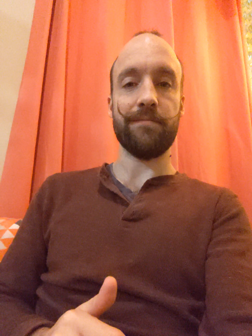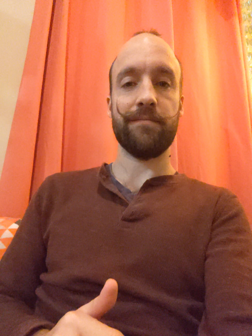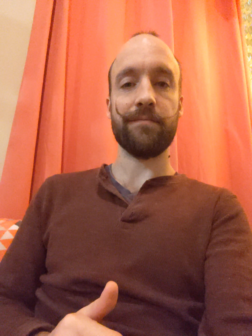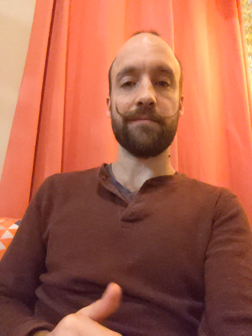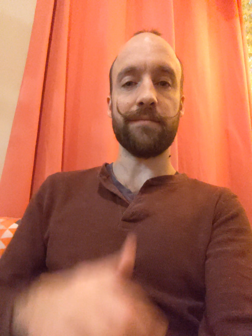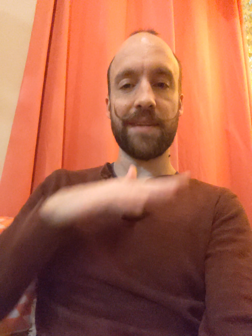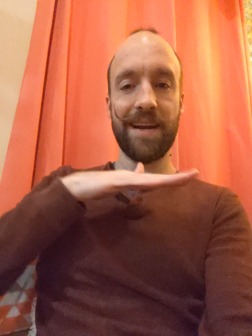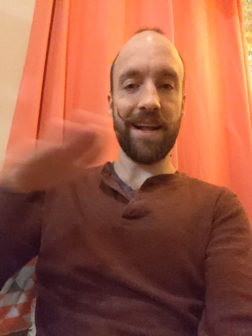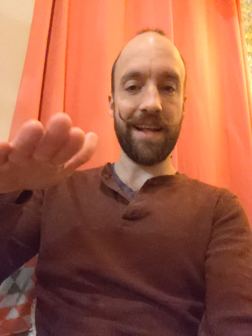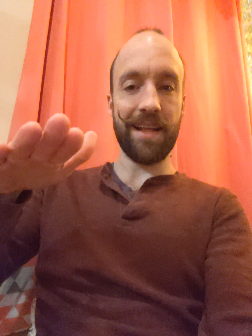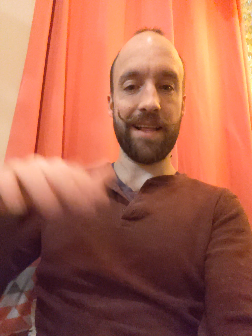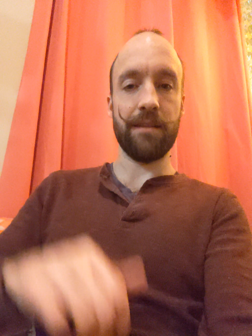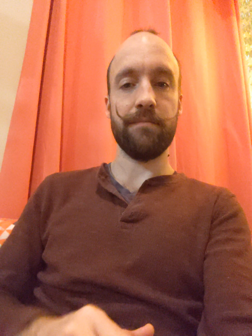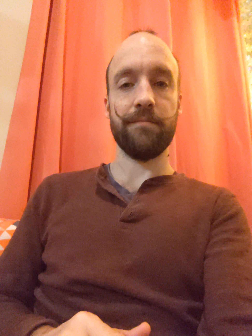clean